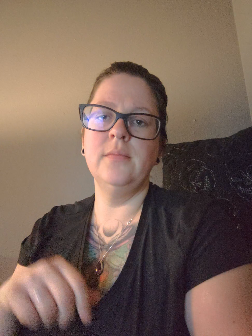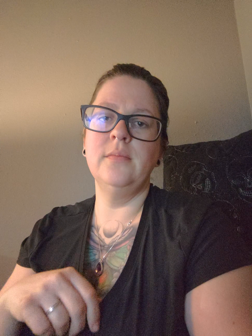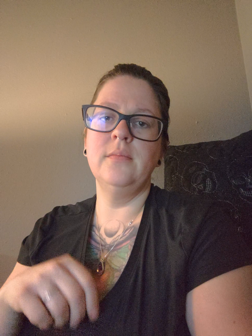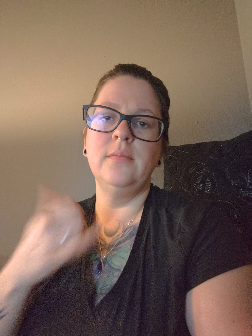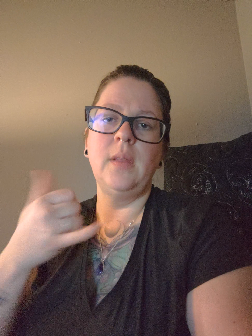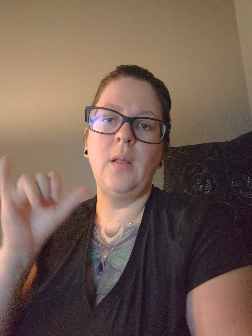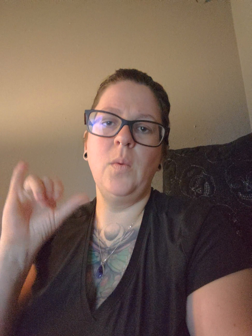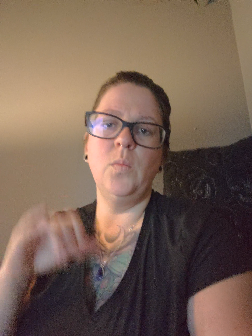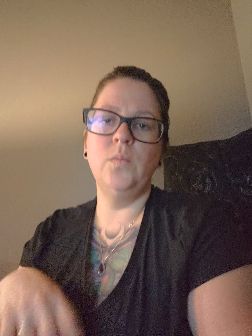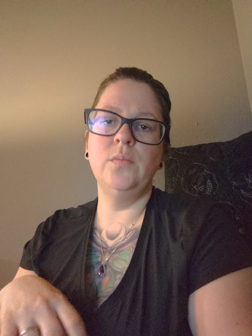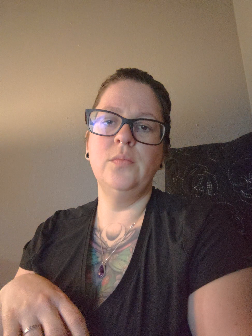yellow